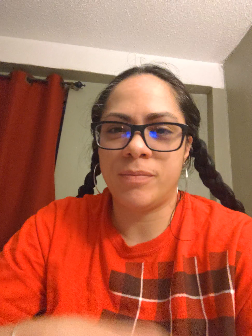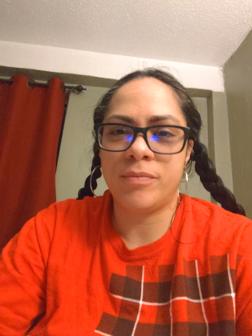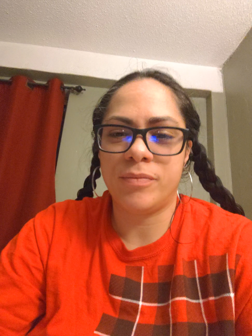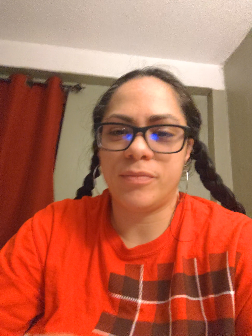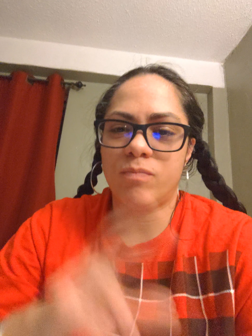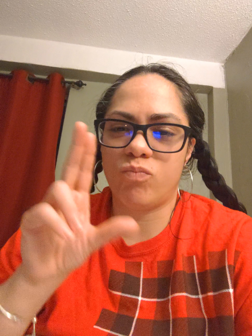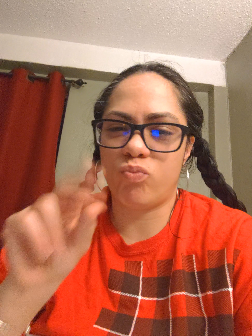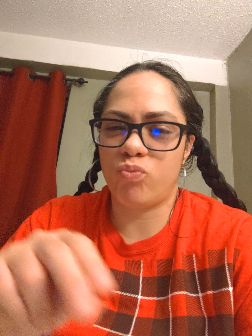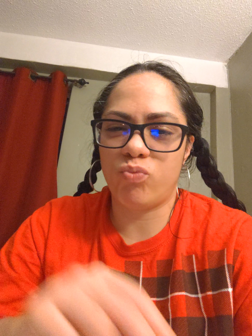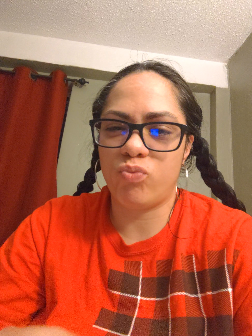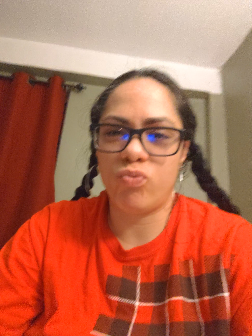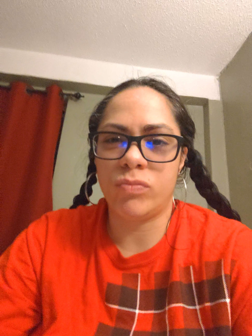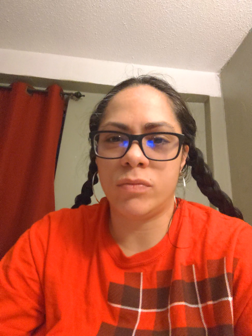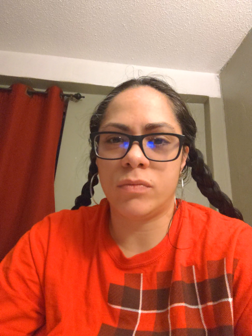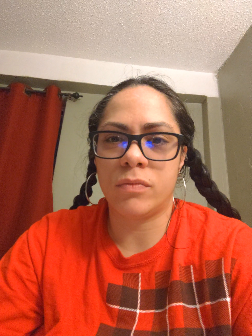no